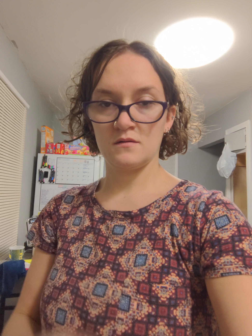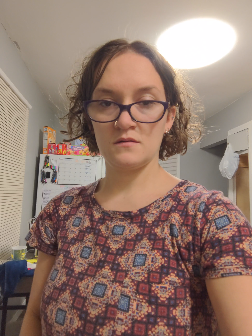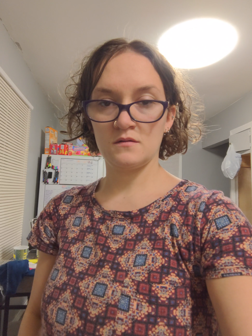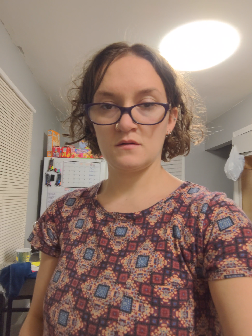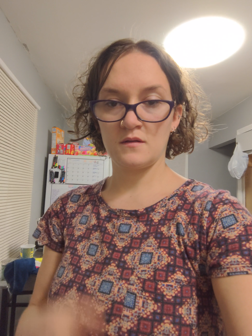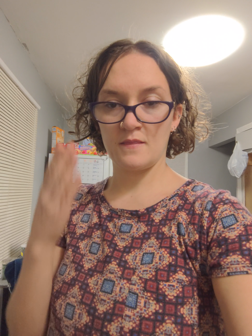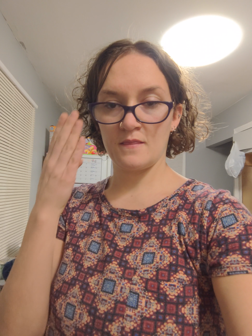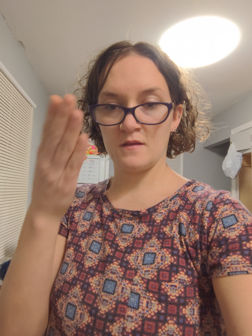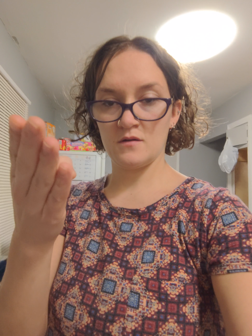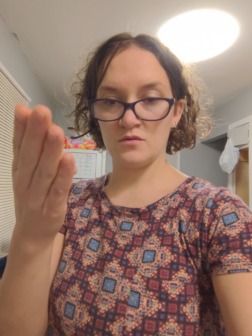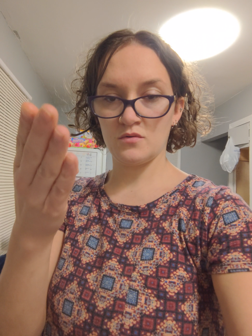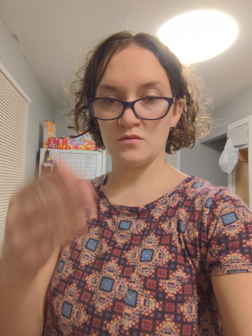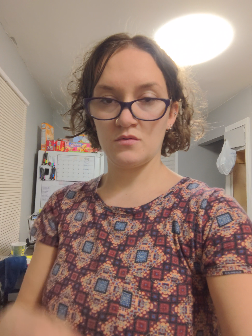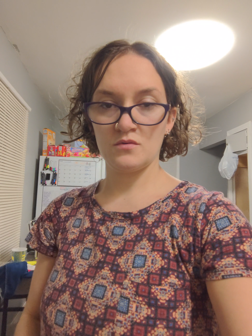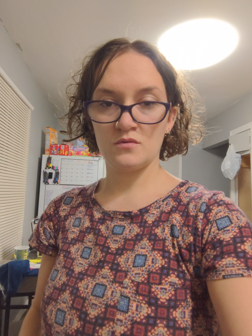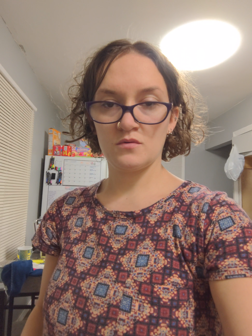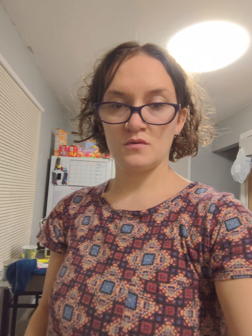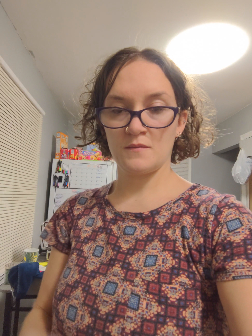there